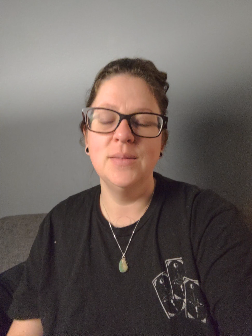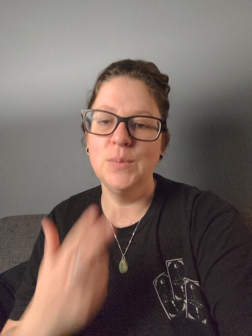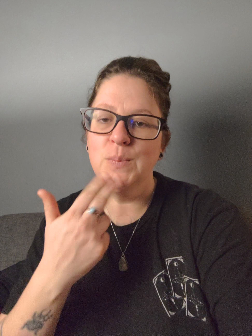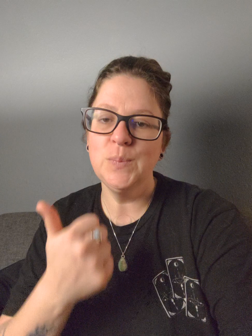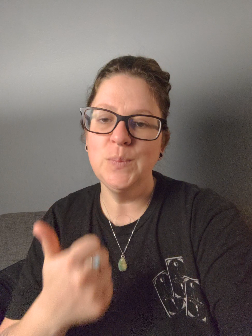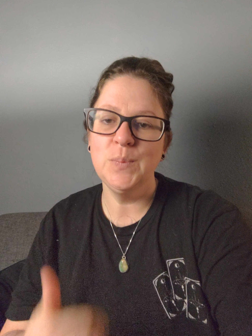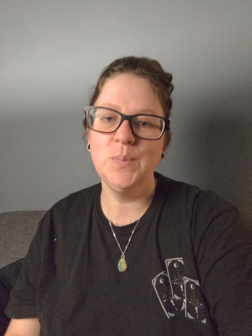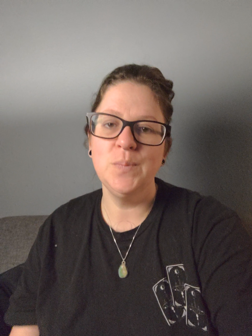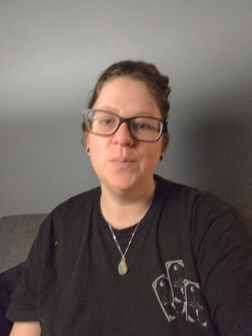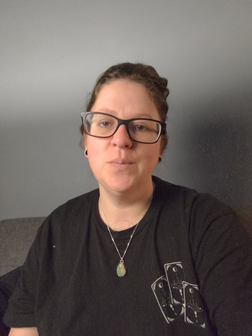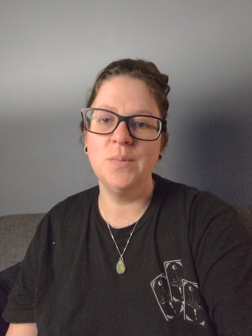cute